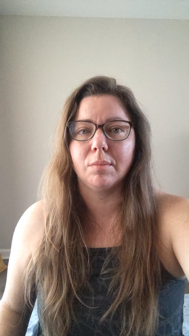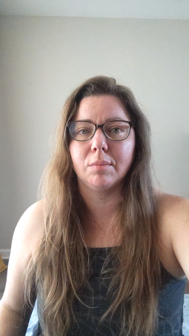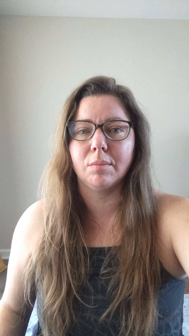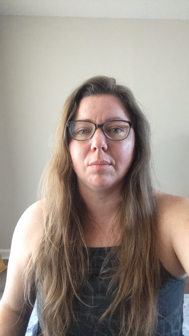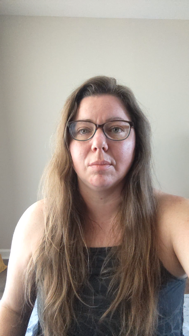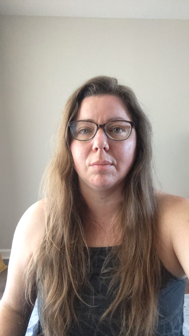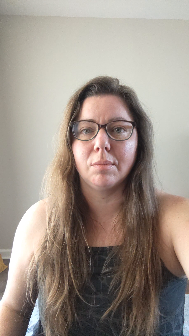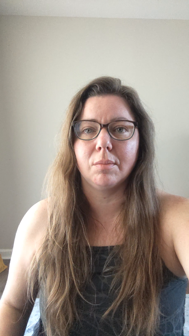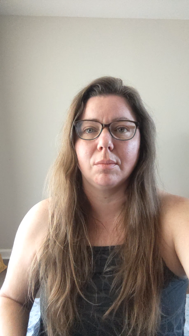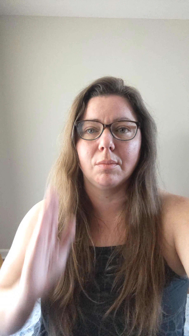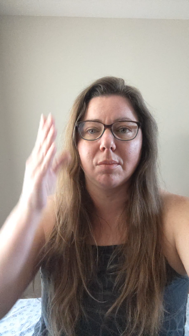over